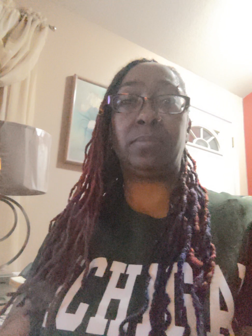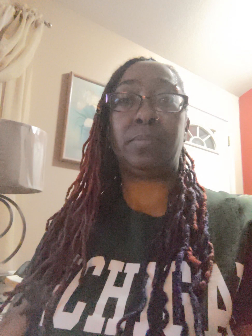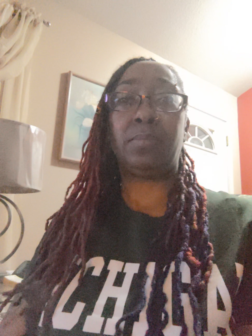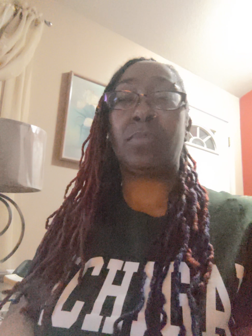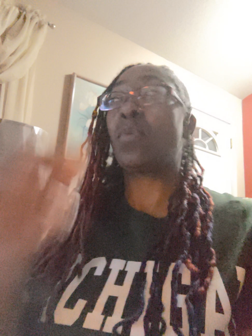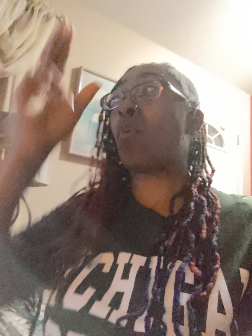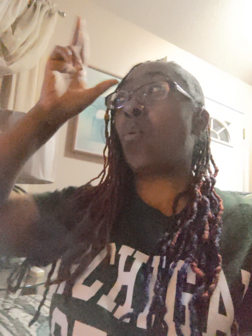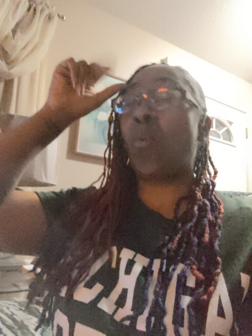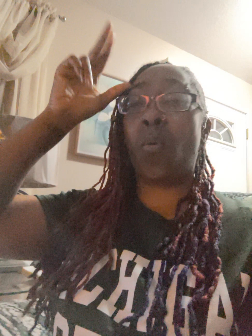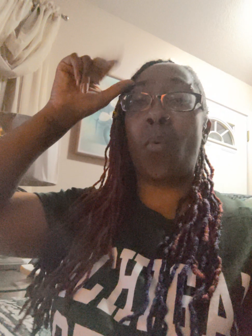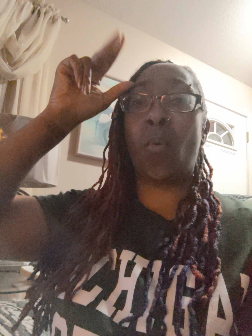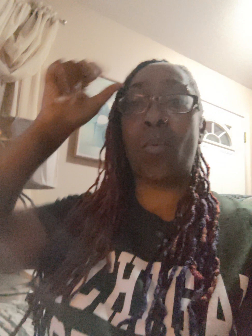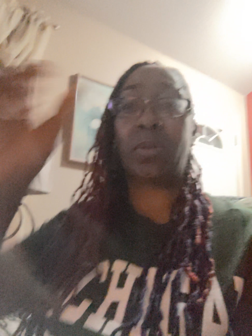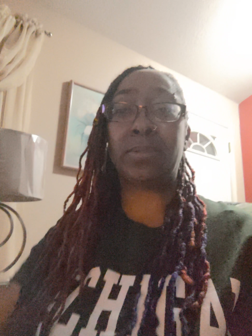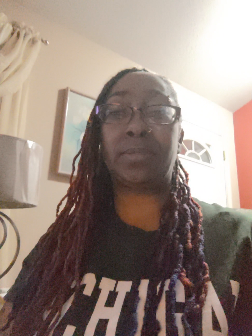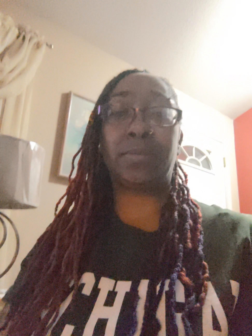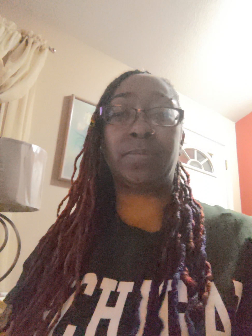horse